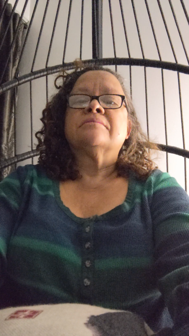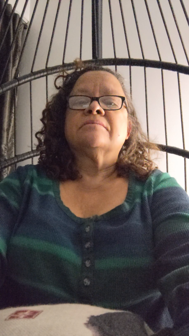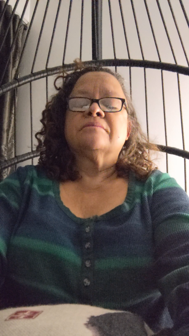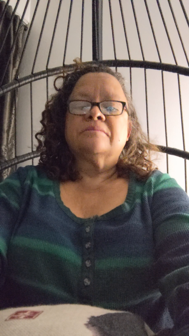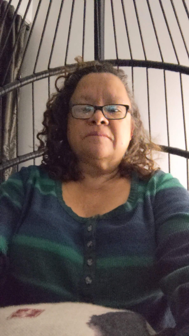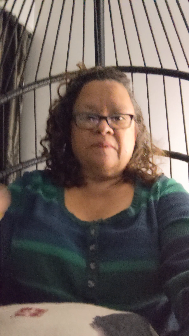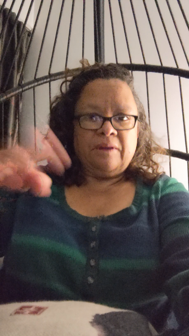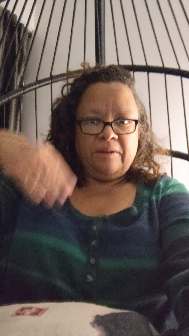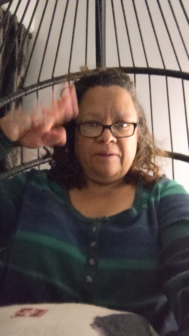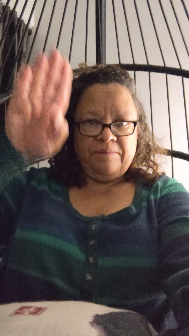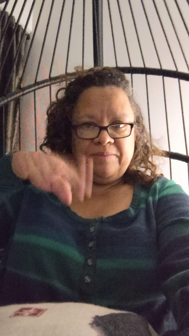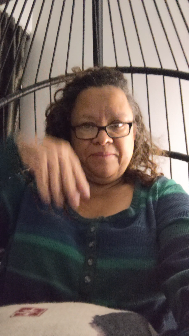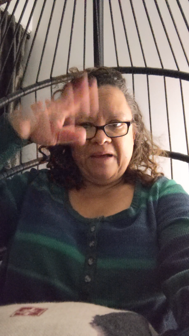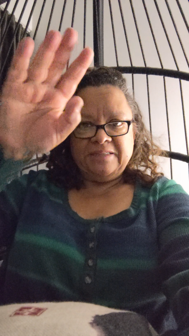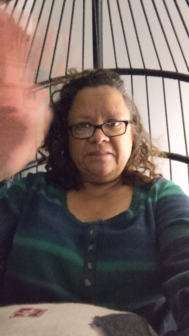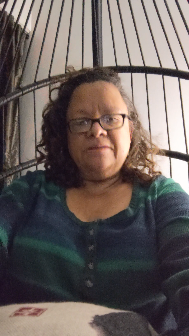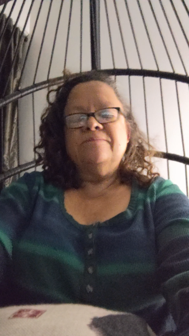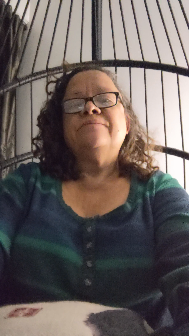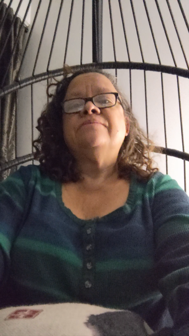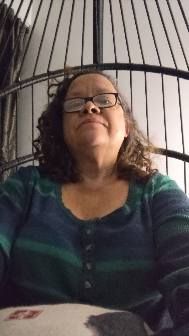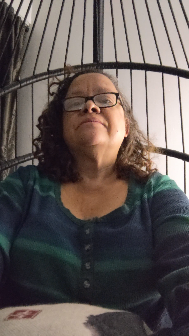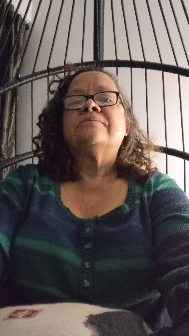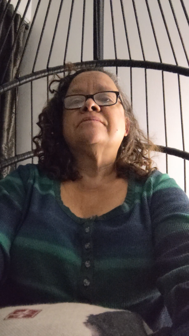paint